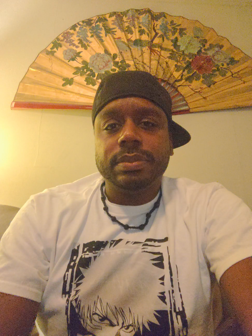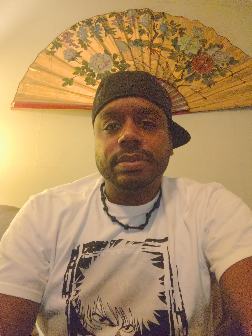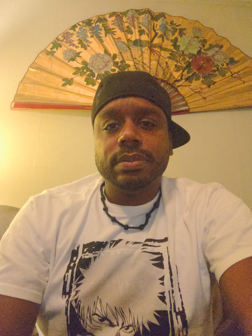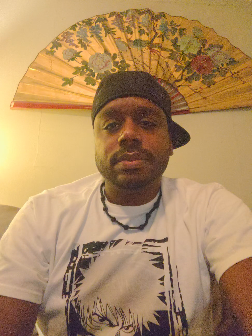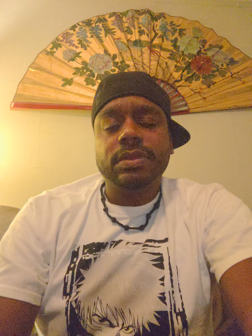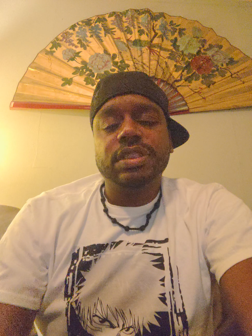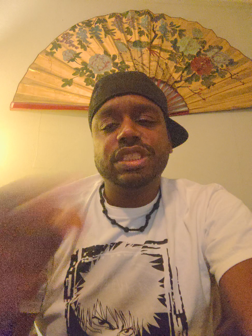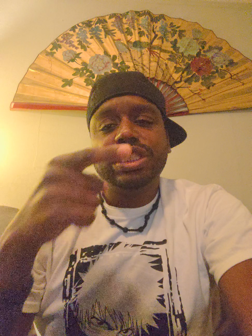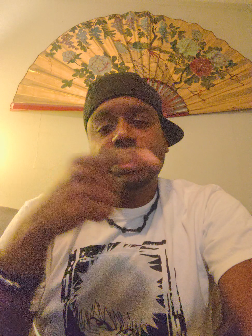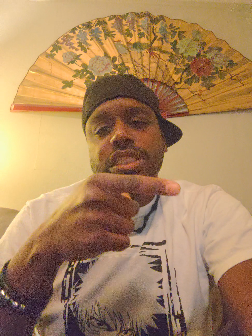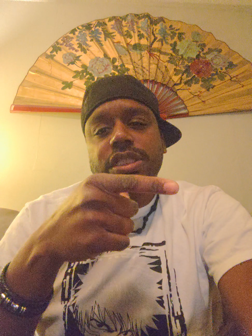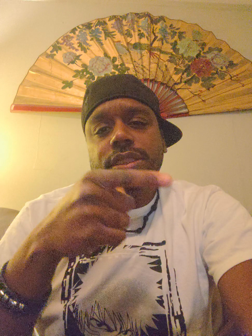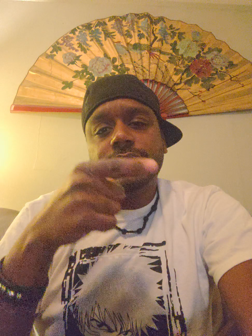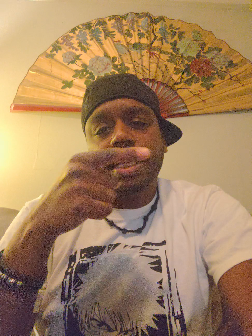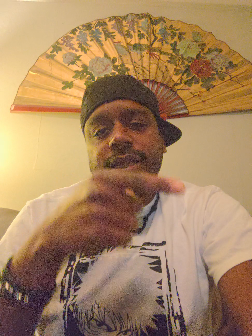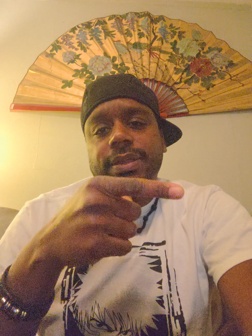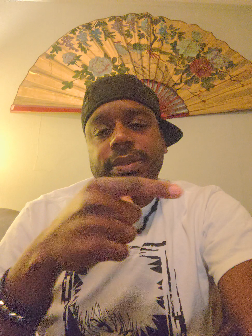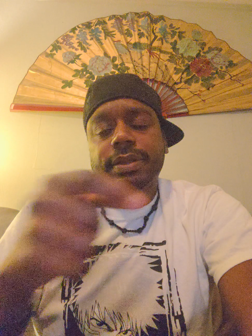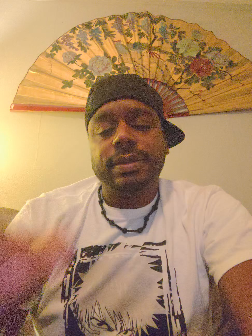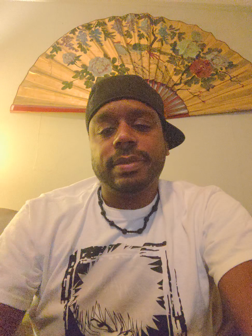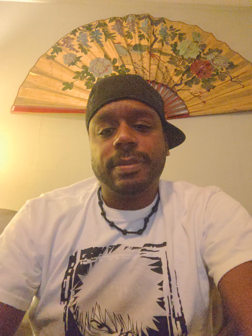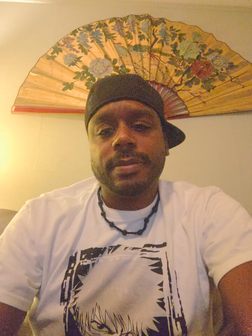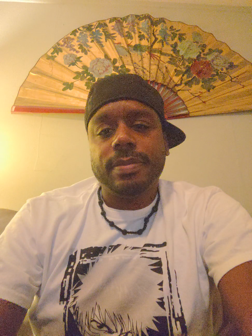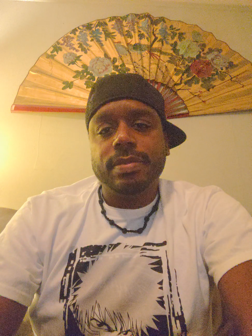he/she/it